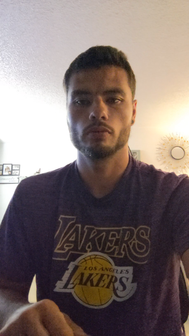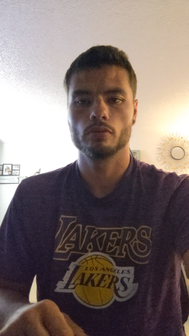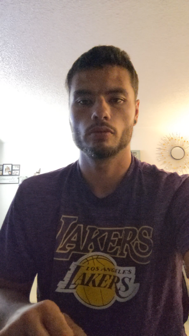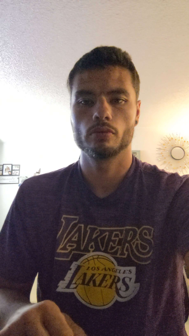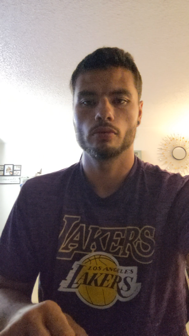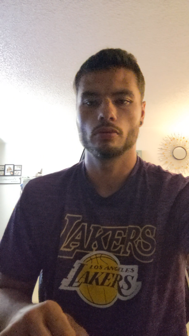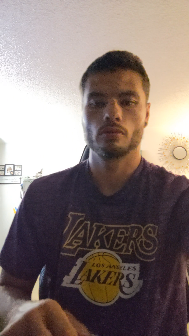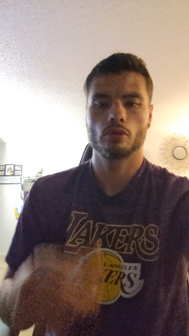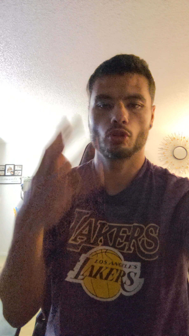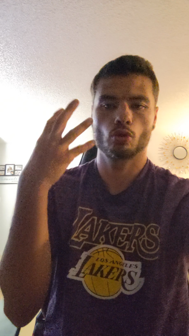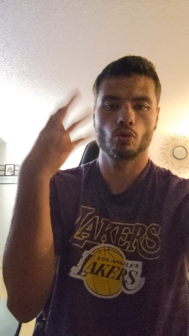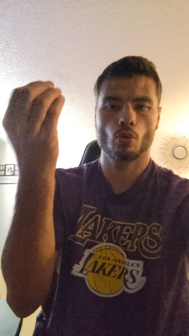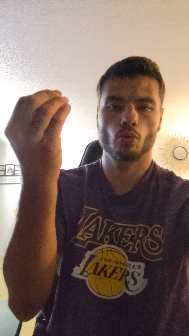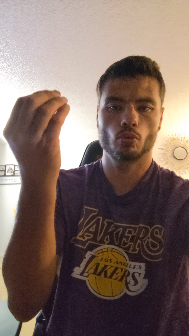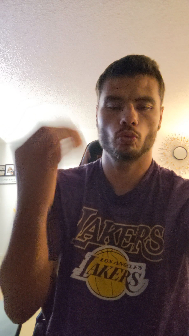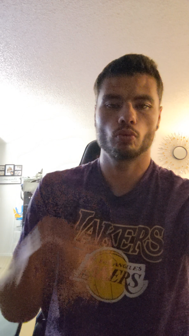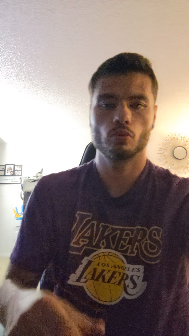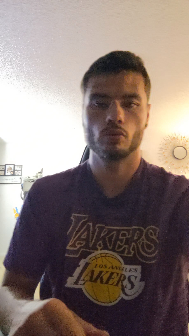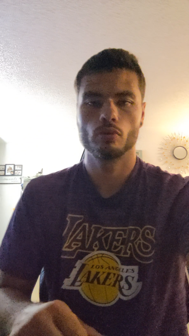going to